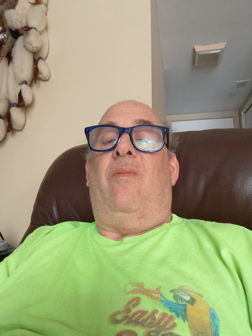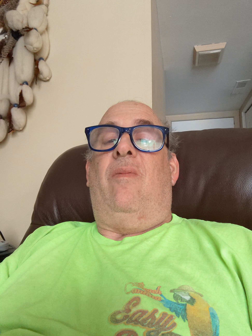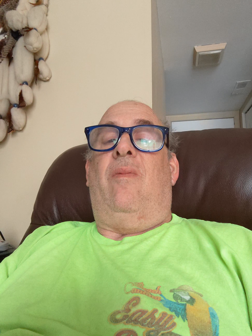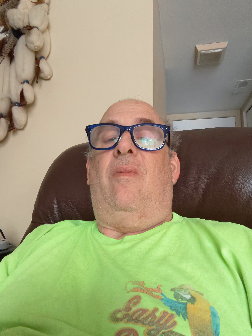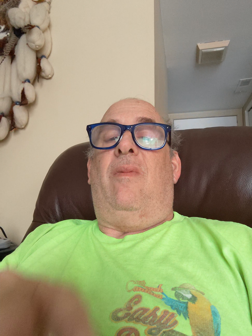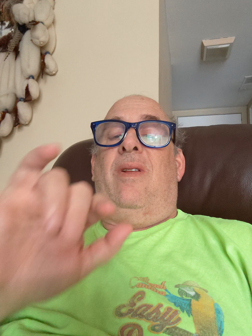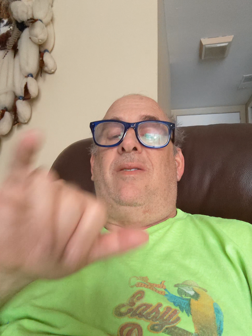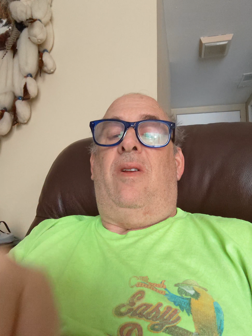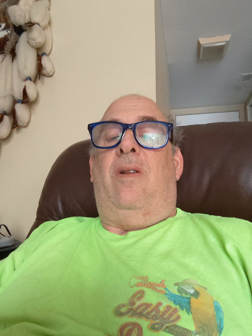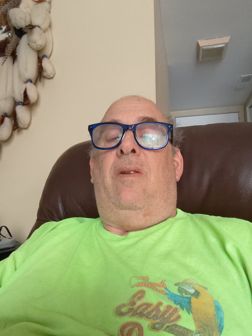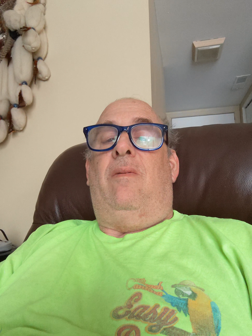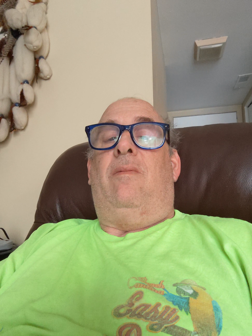stay